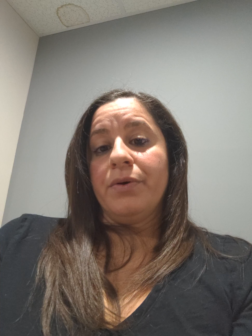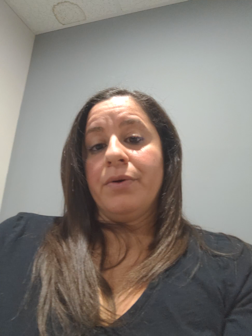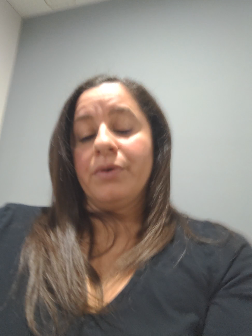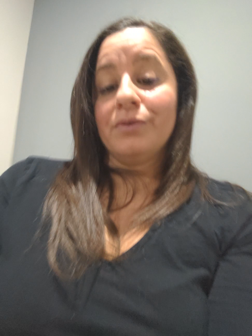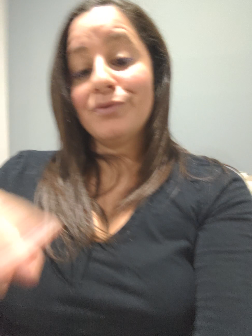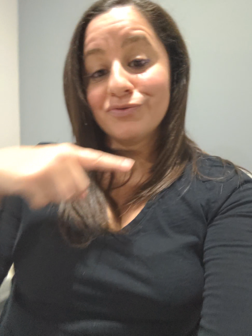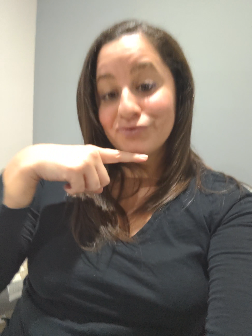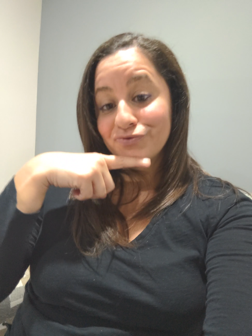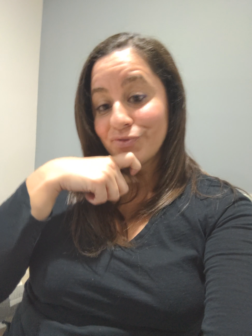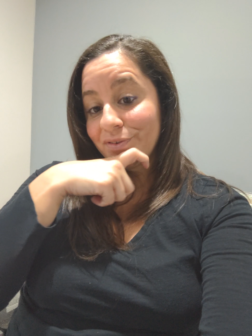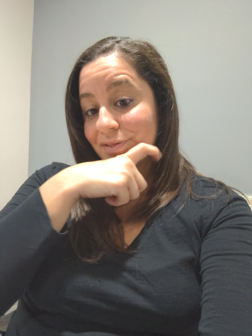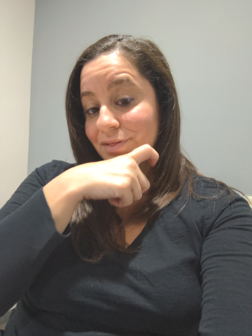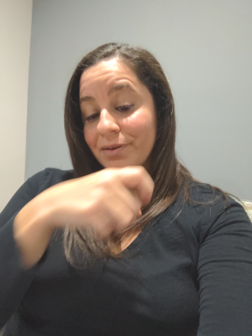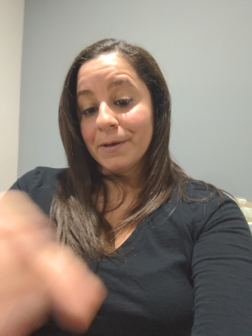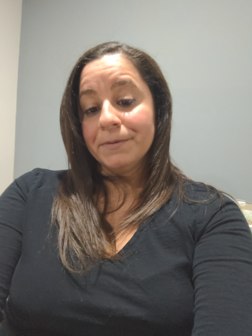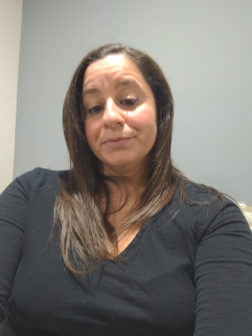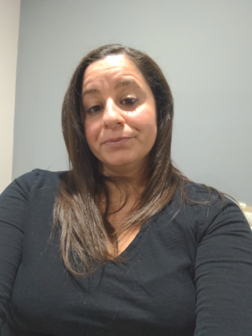cereal